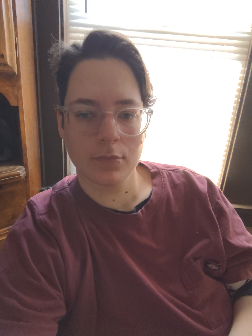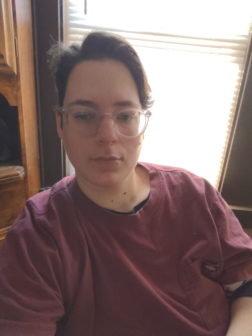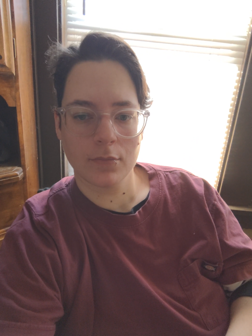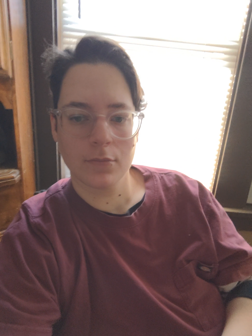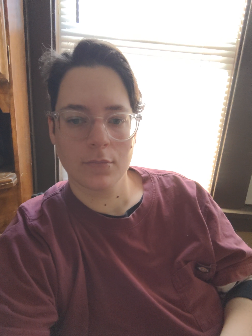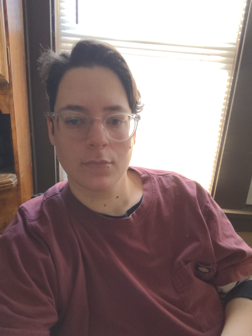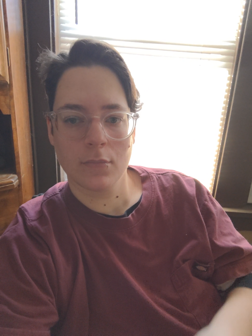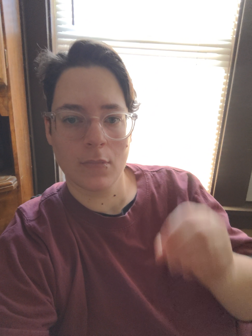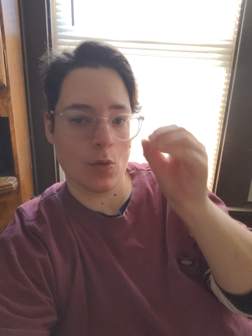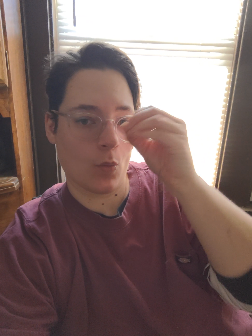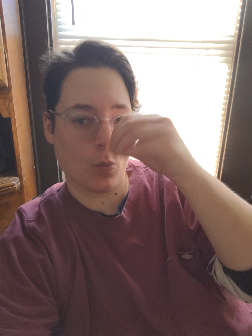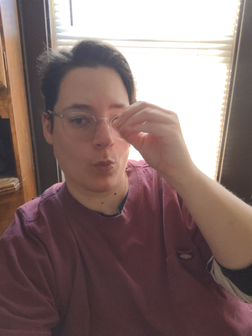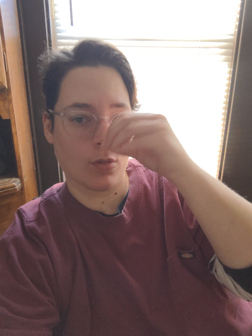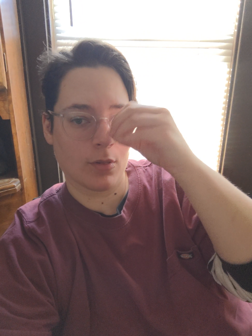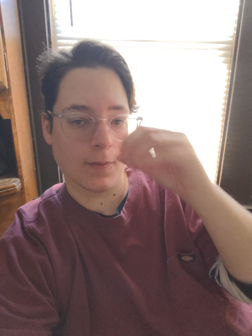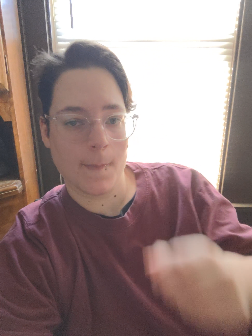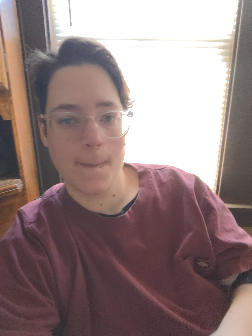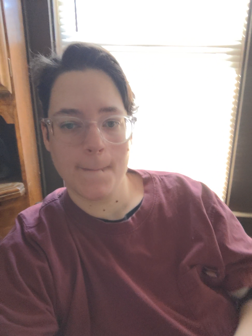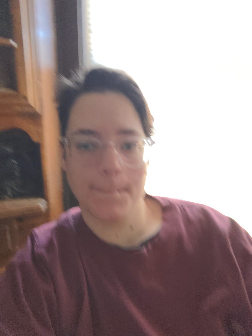owl